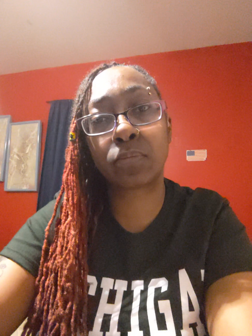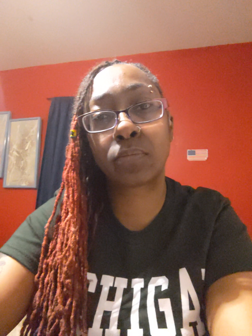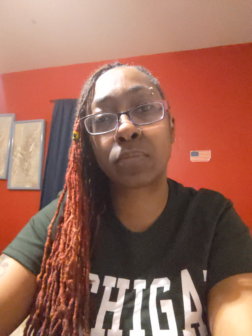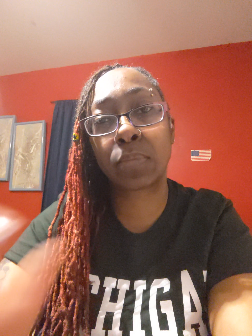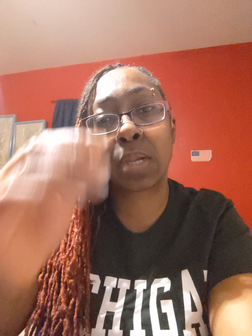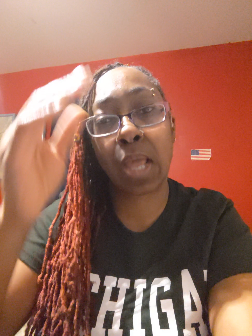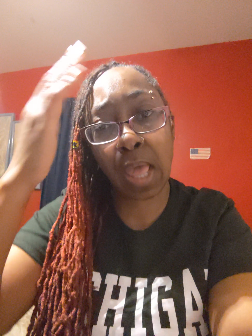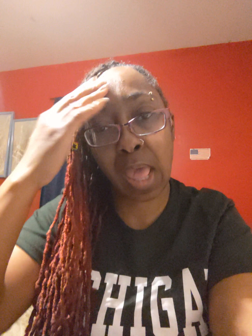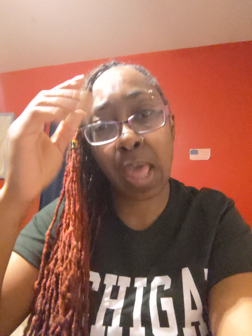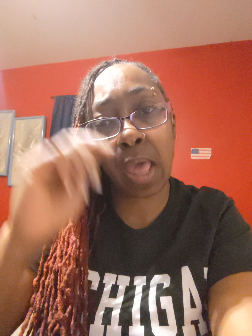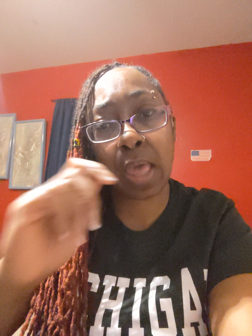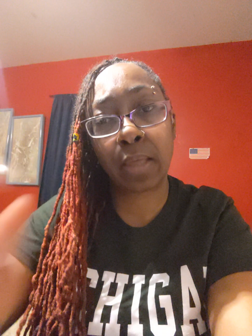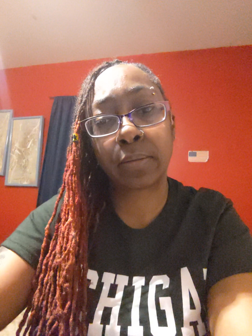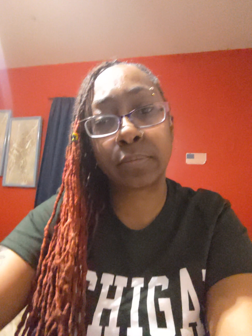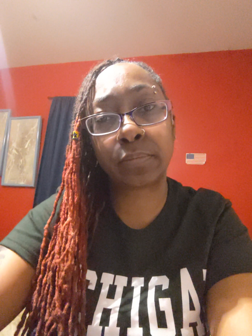hat